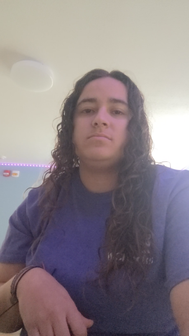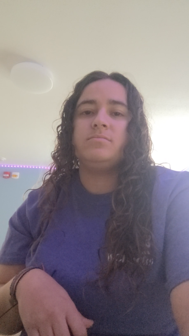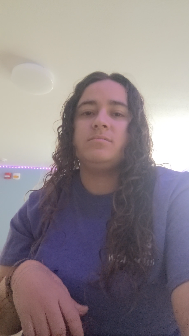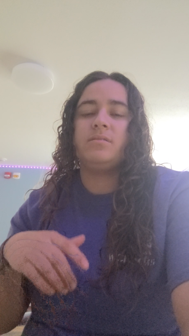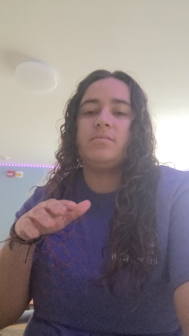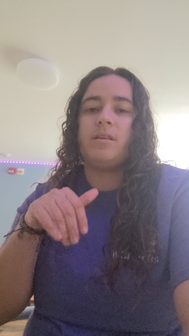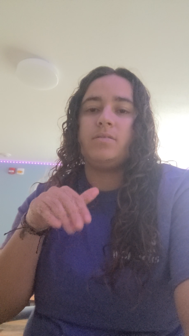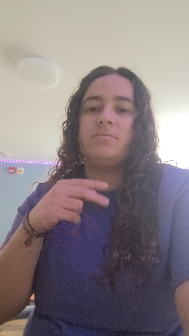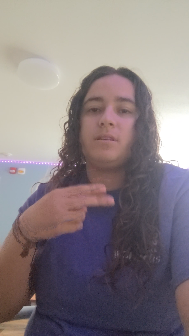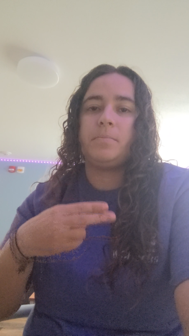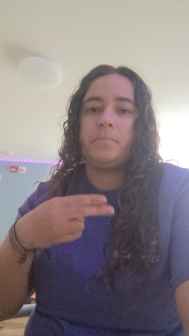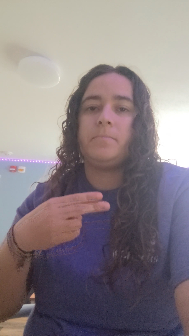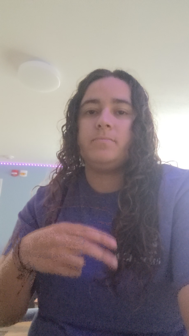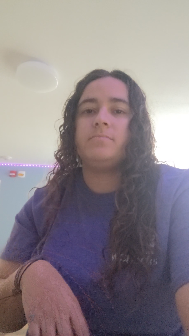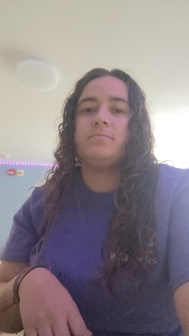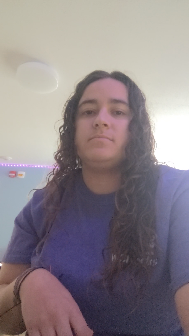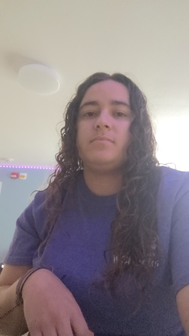pet's name